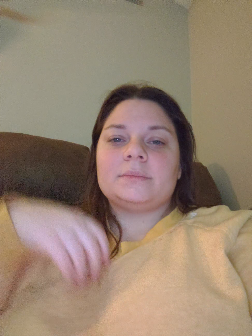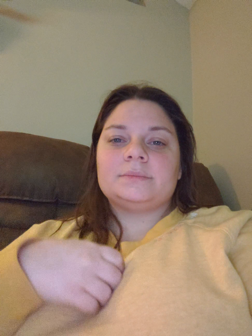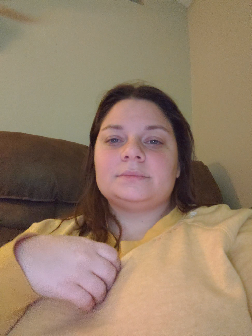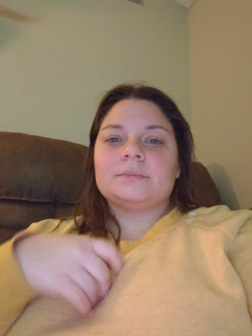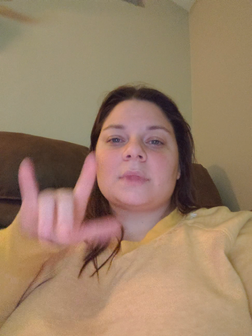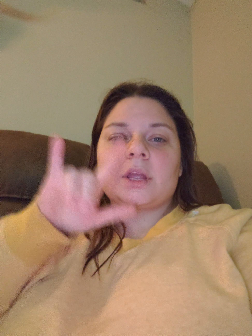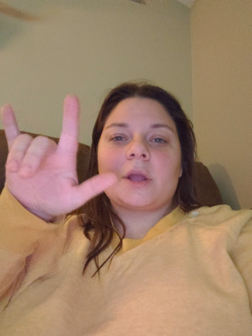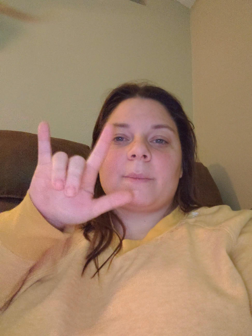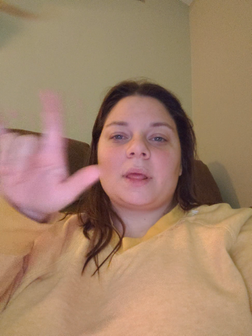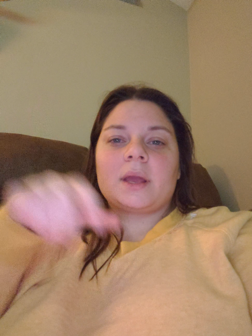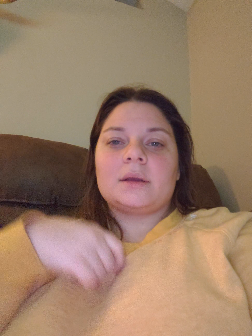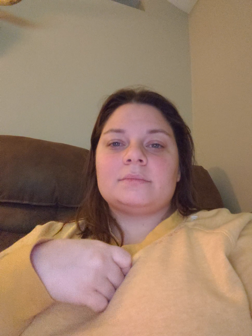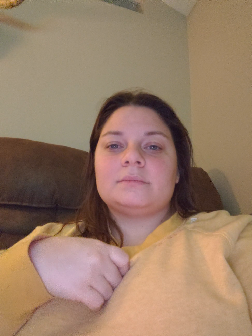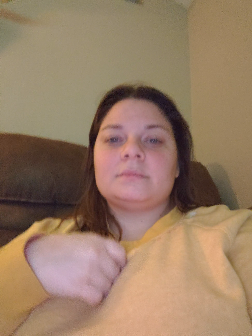airplane